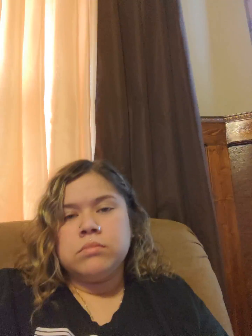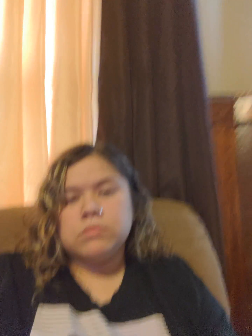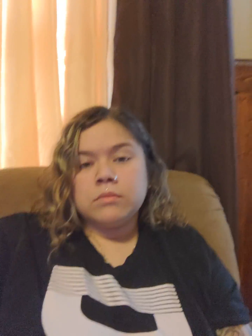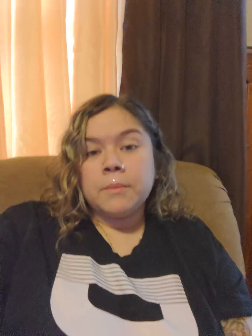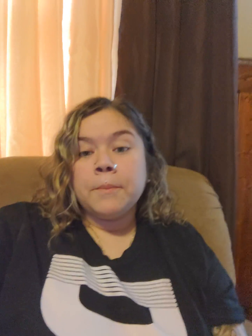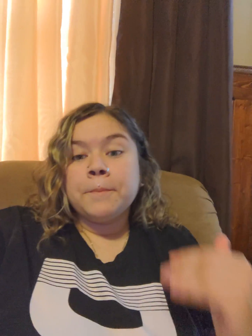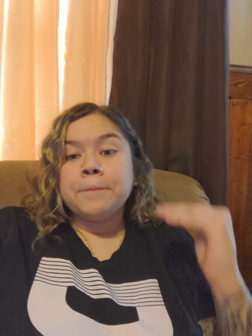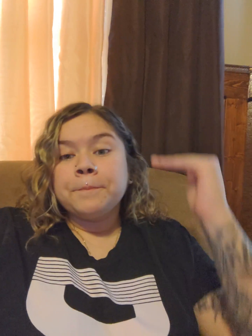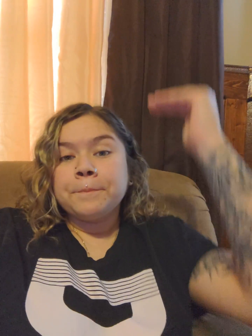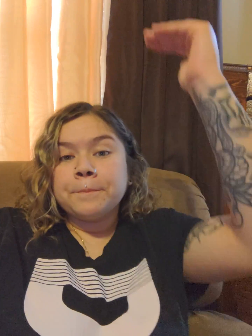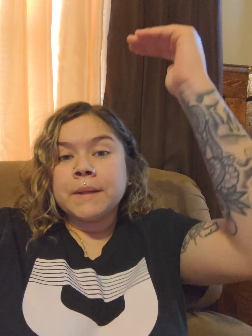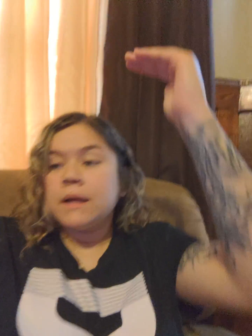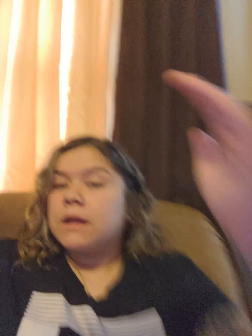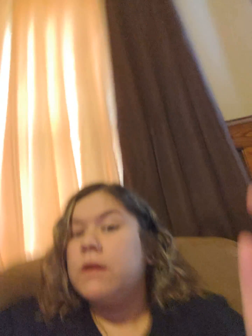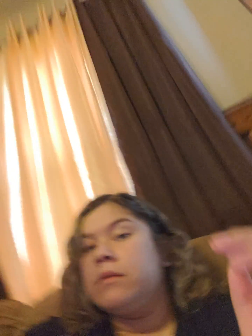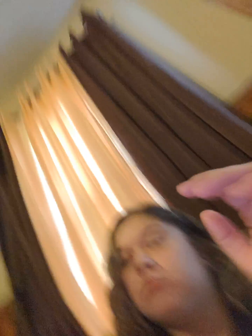big